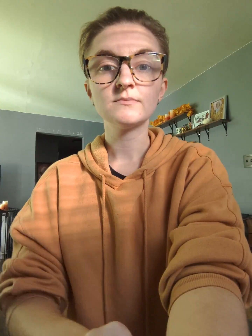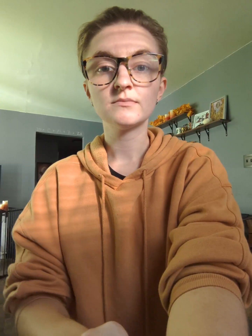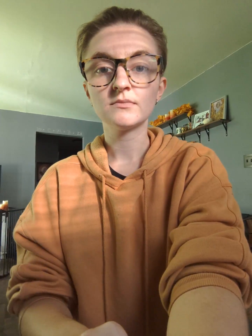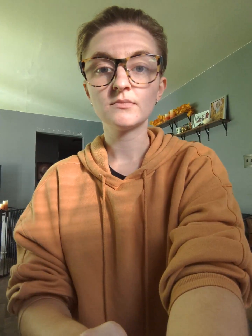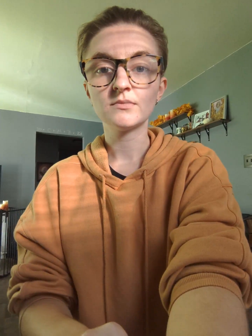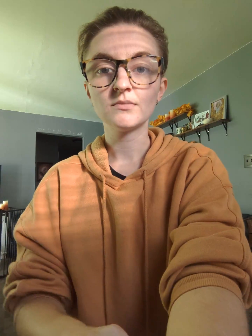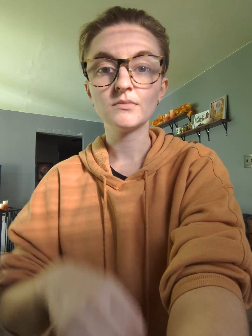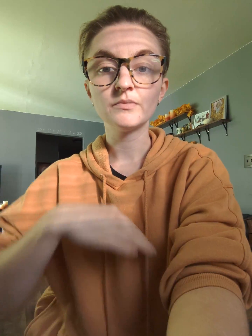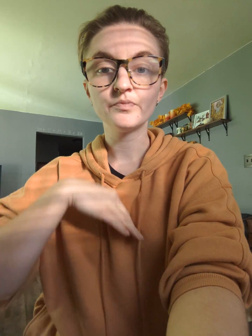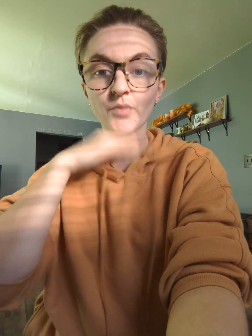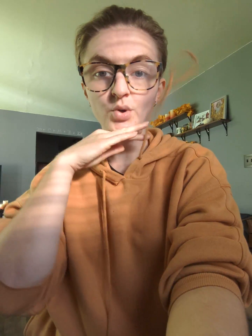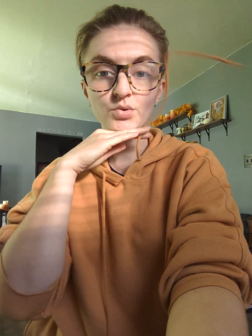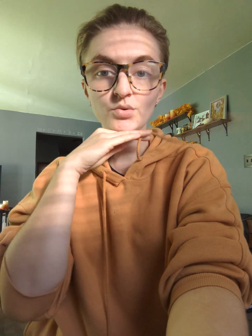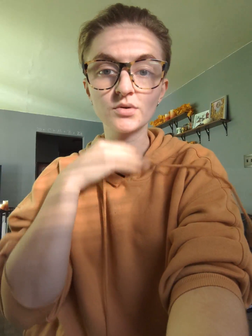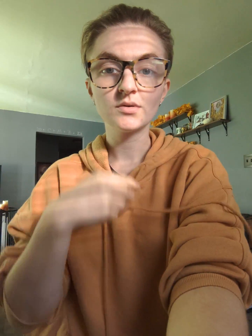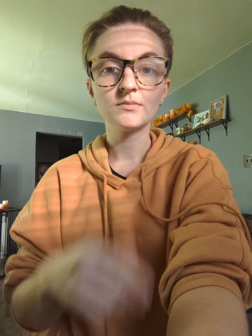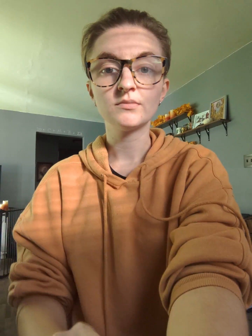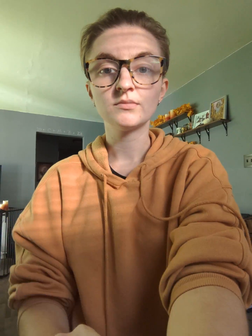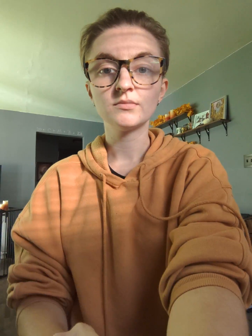full